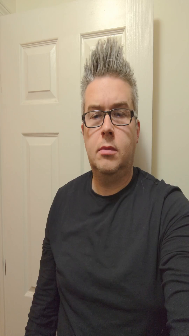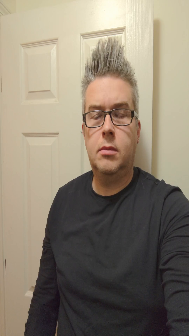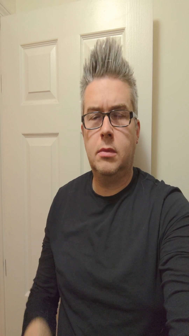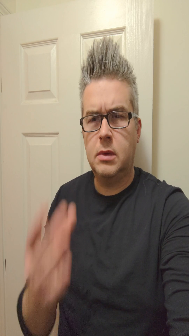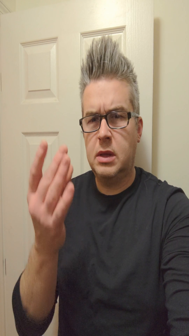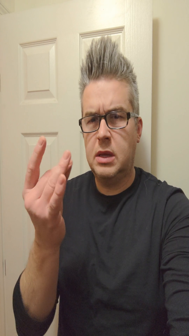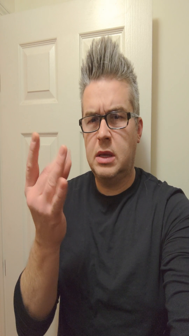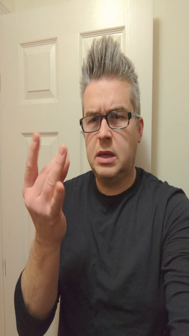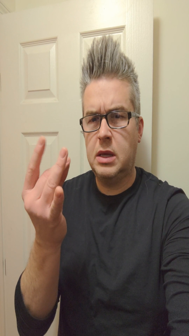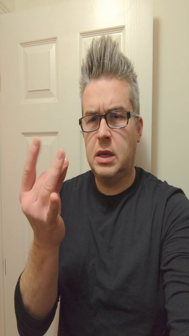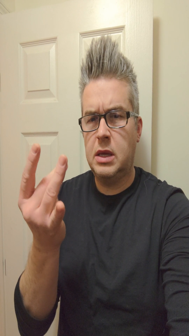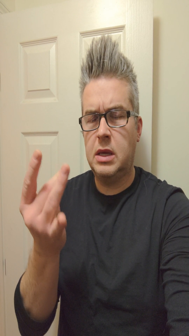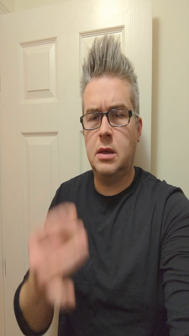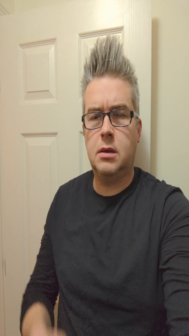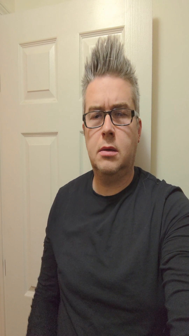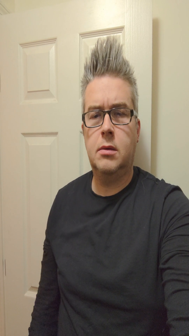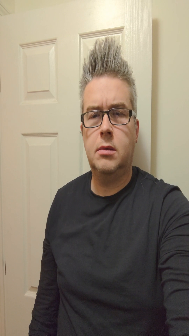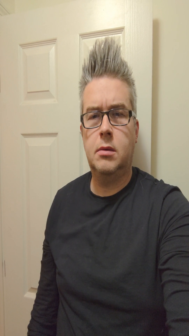sticky